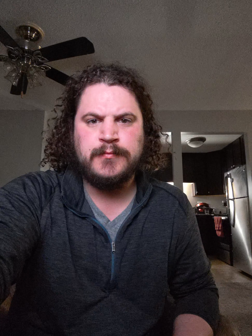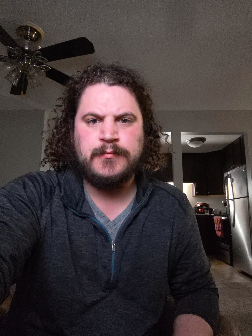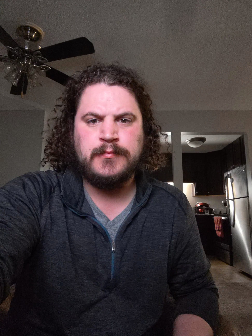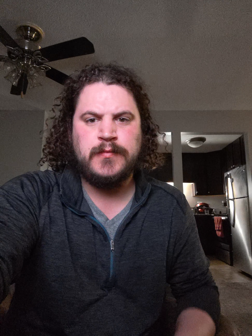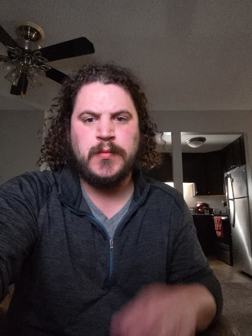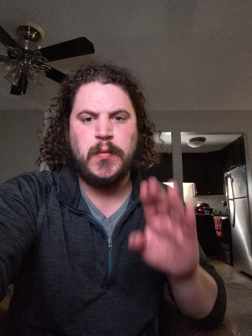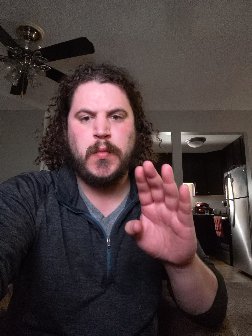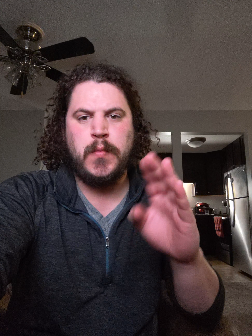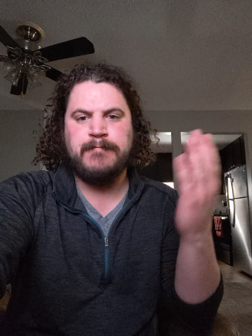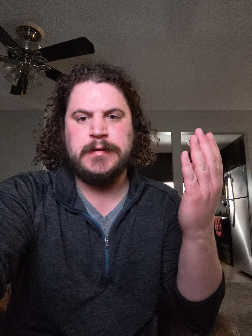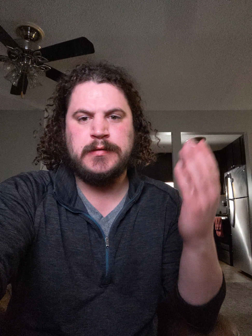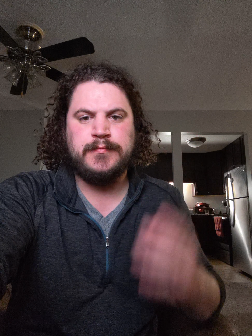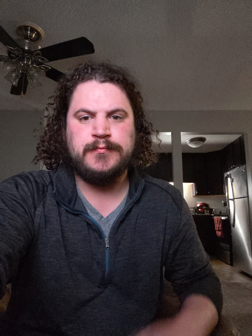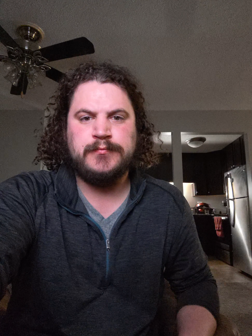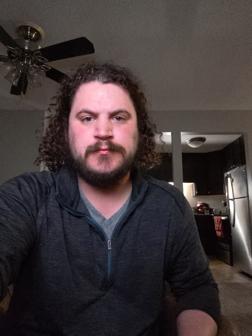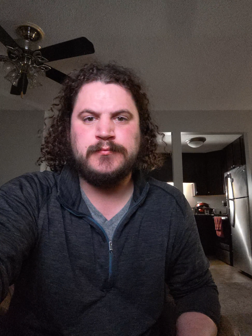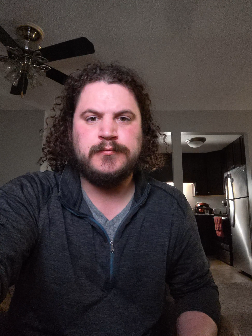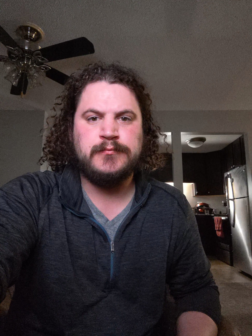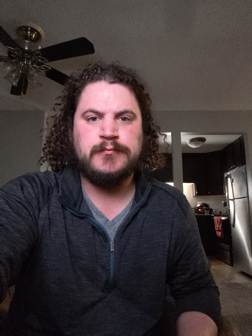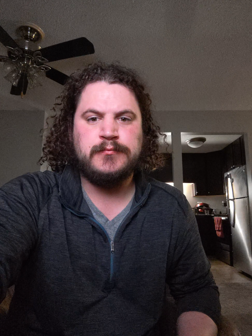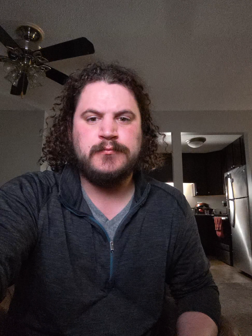open